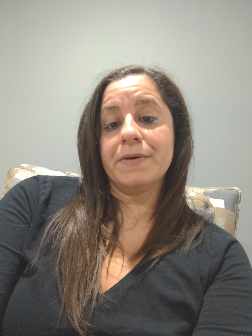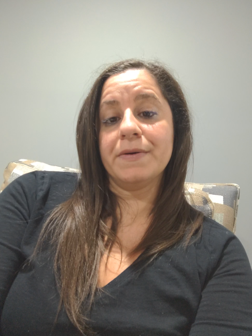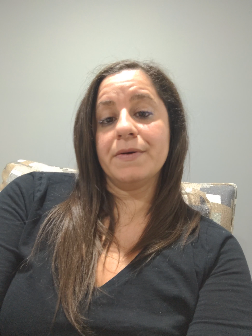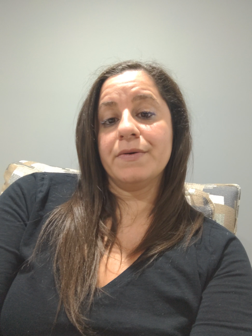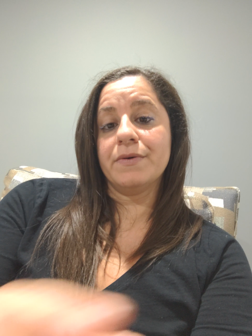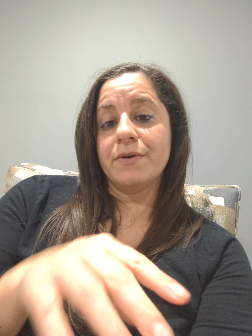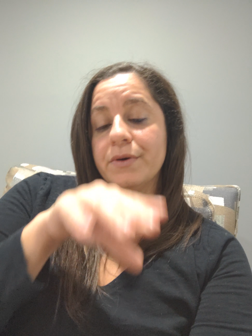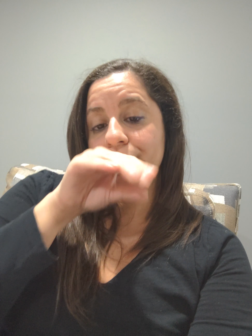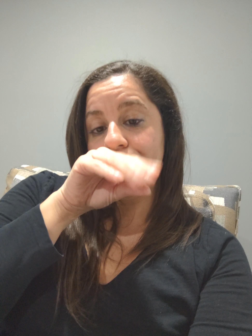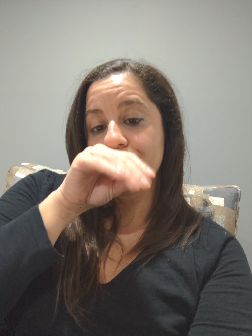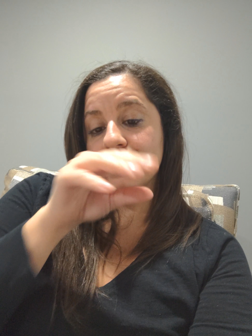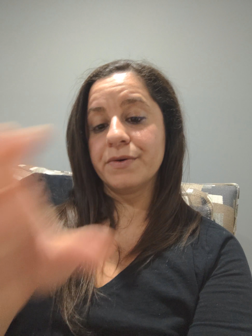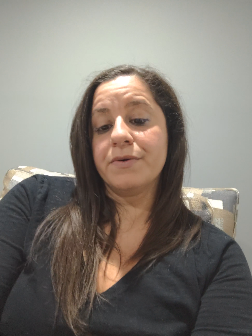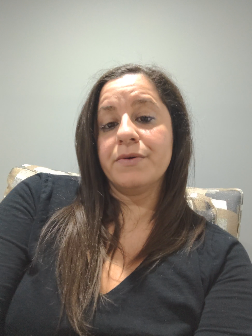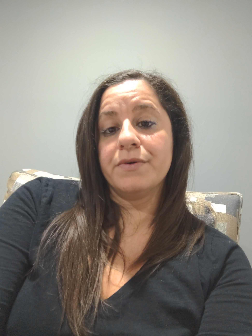goose